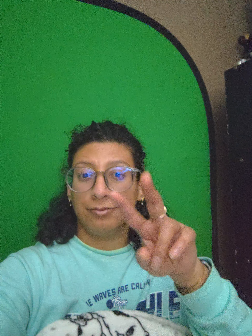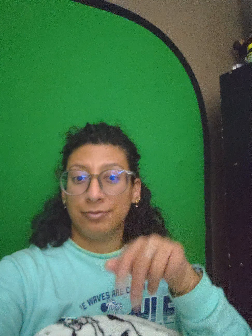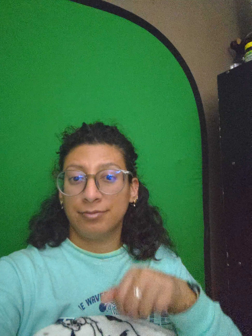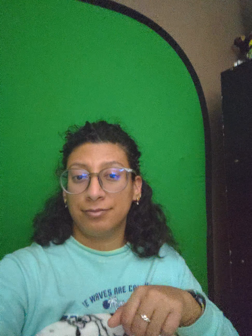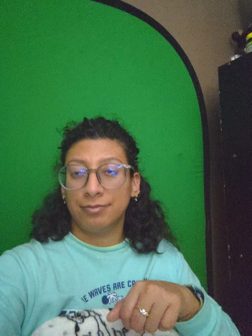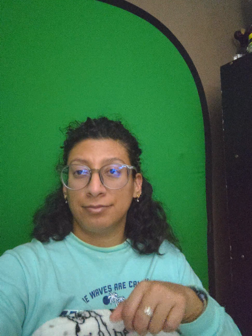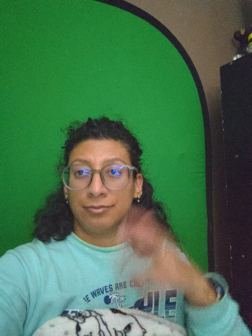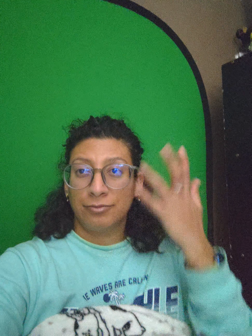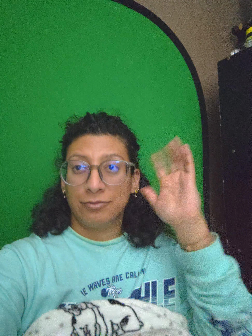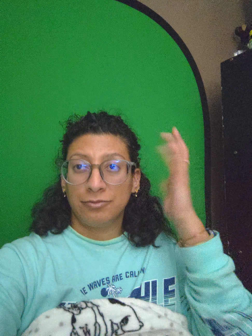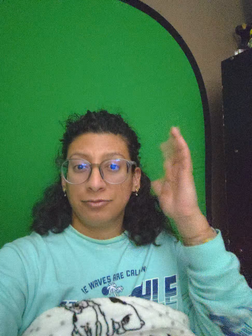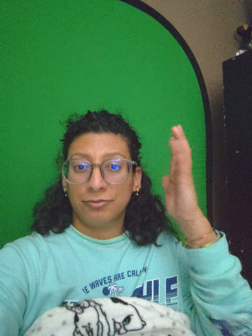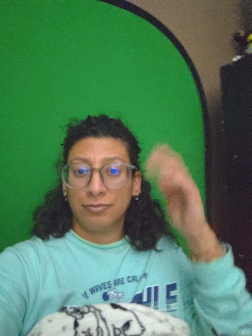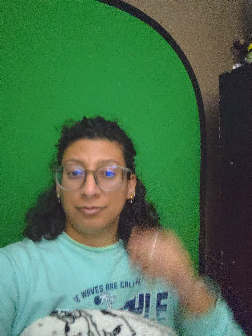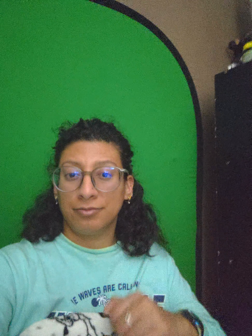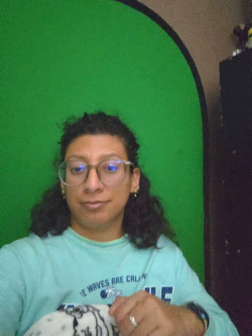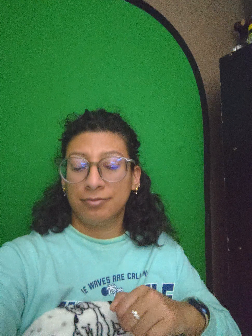tree